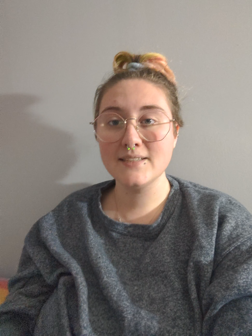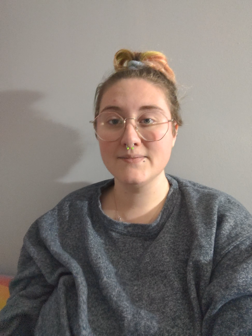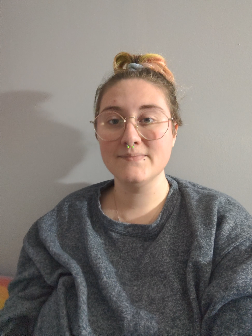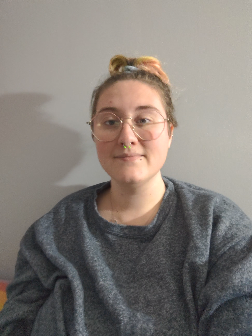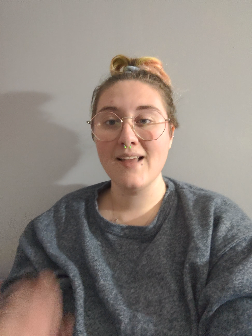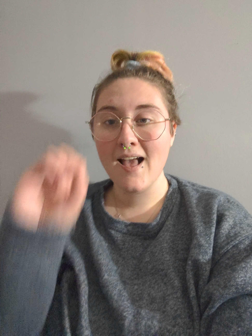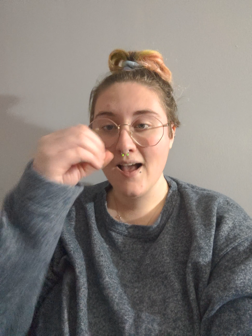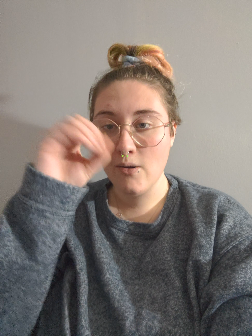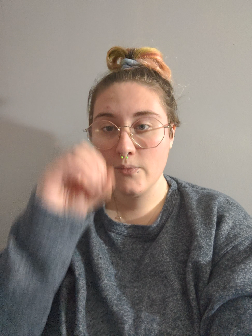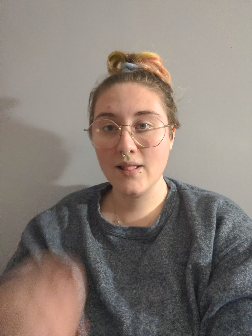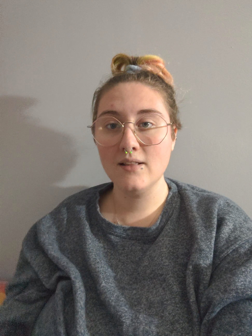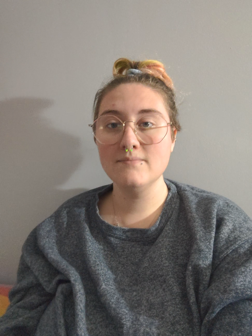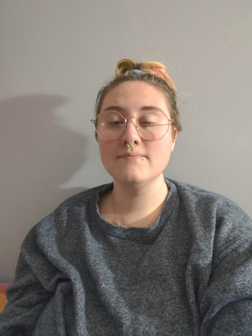owl